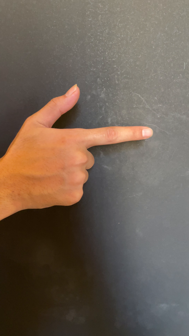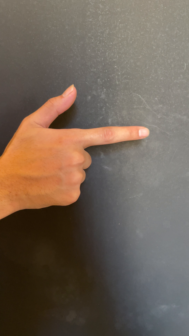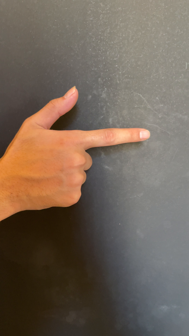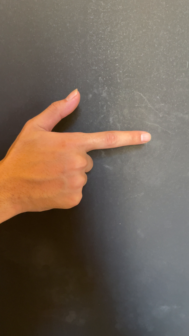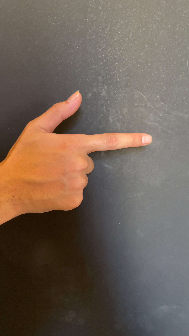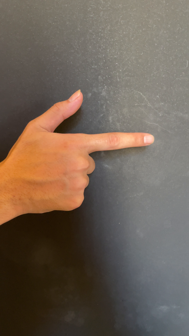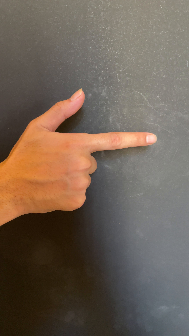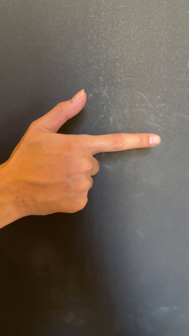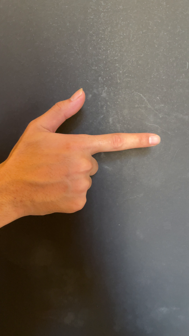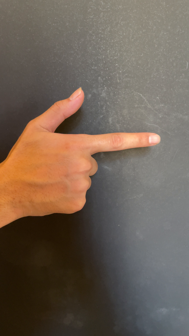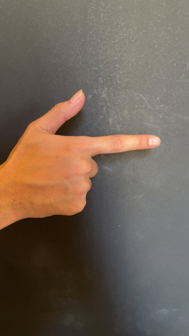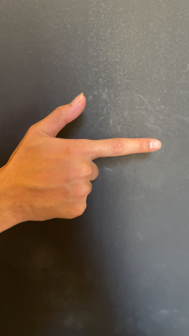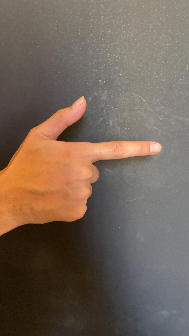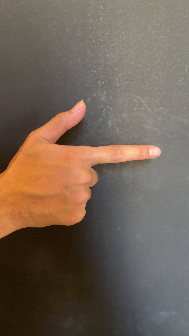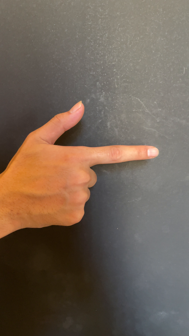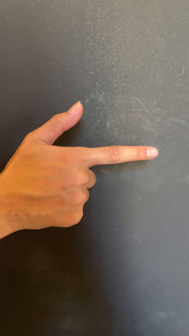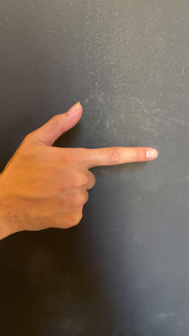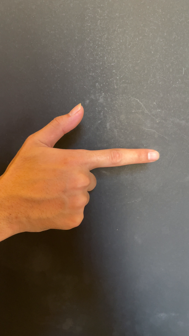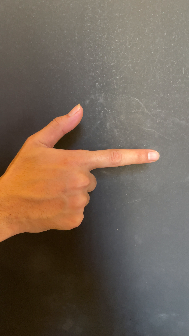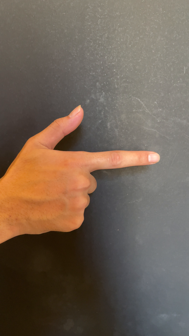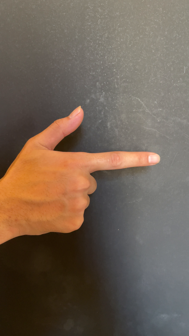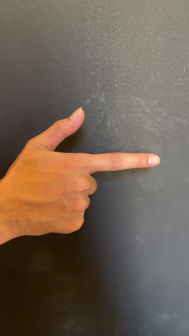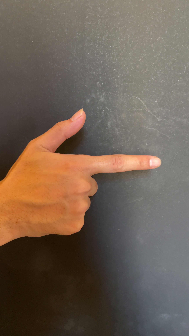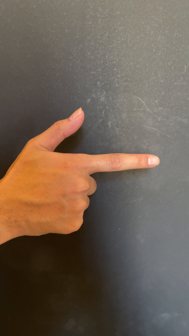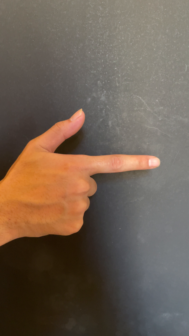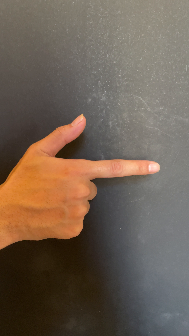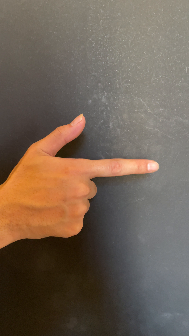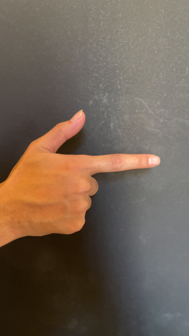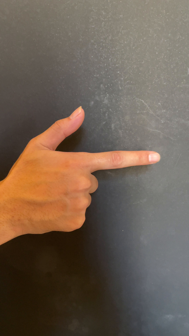ज्ञ